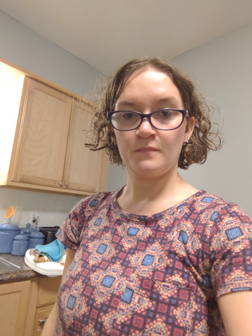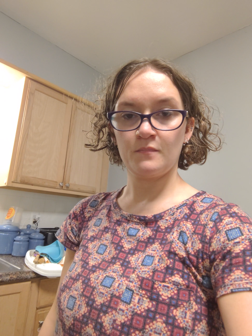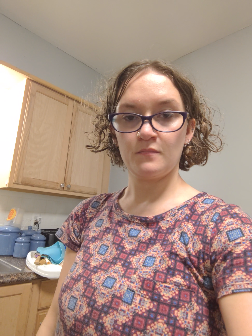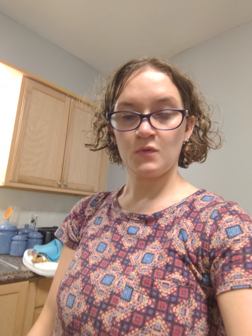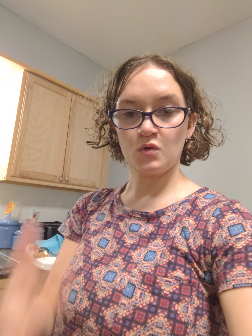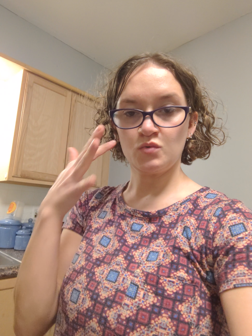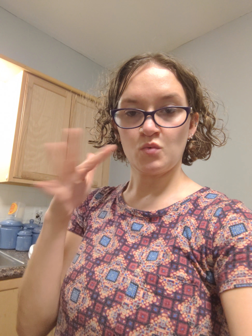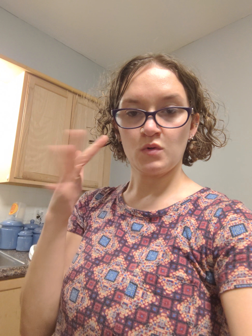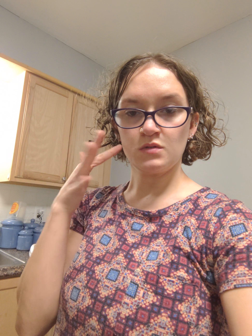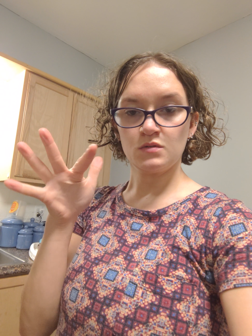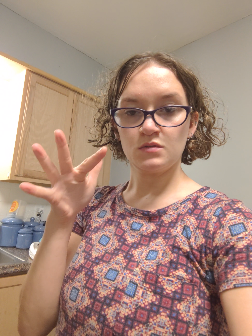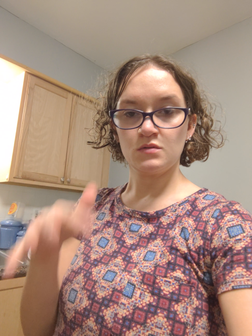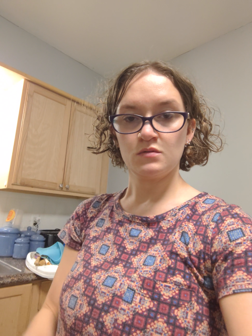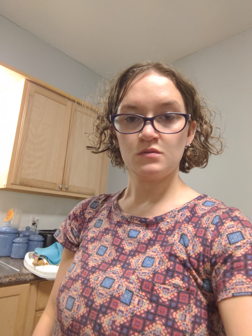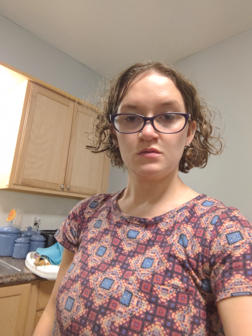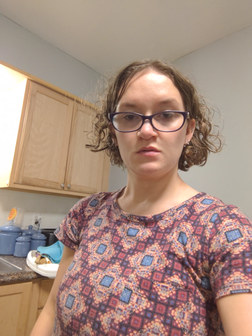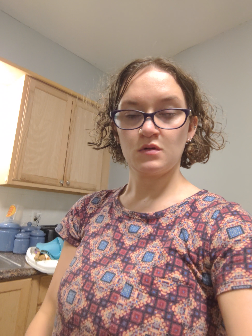noisy